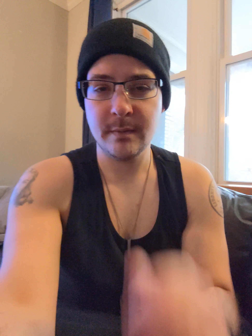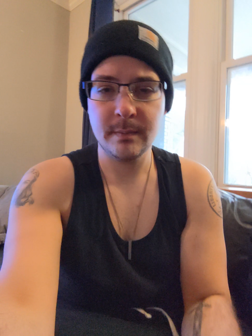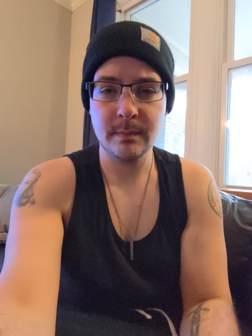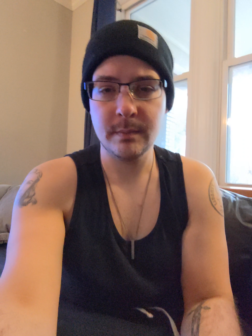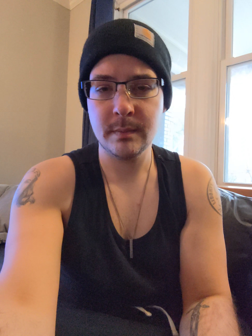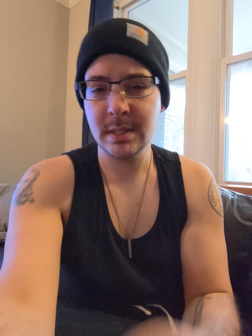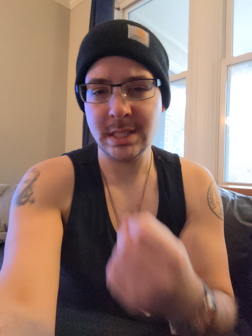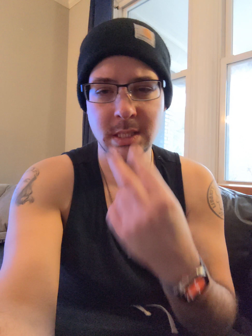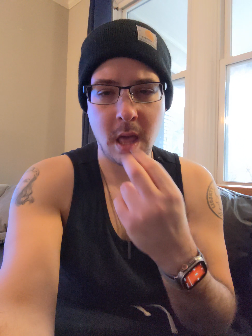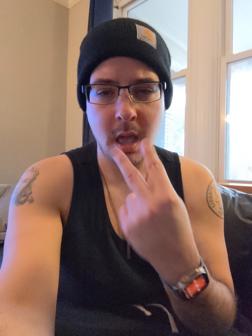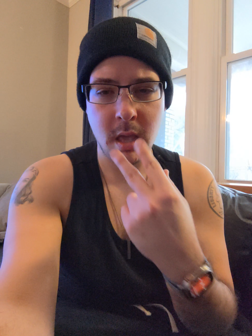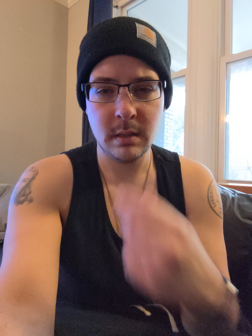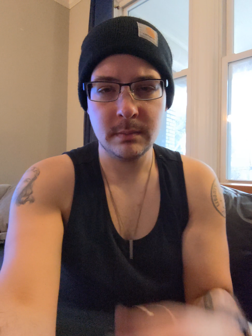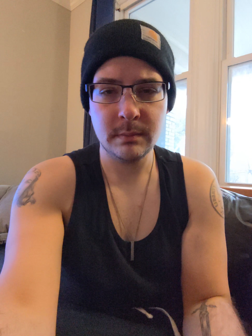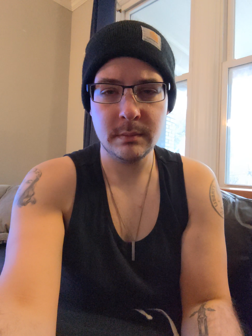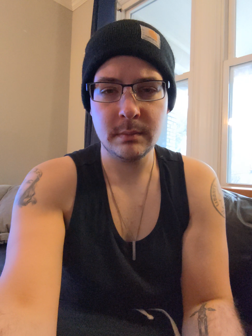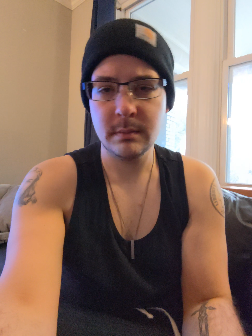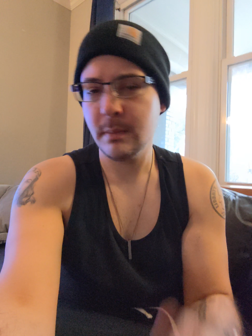snack